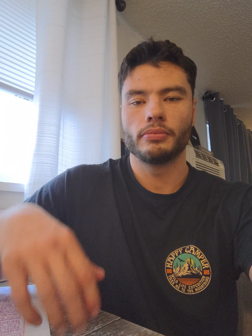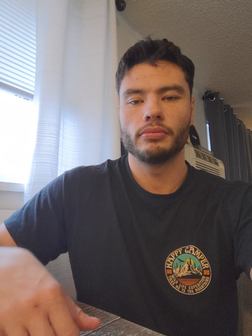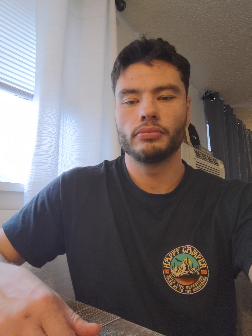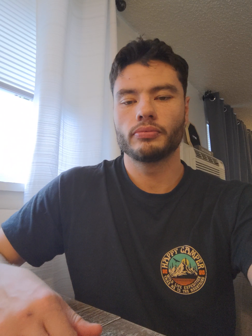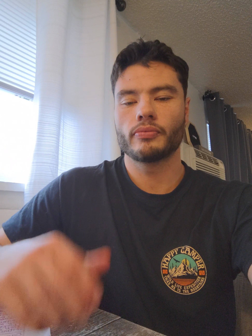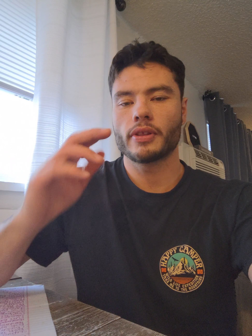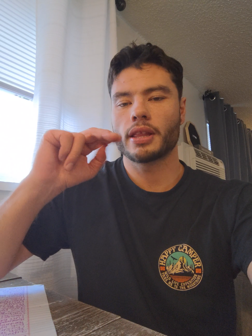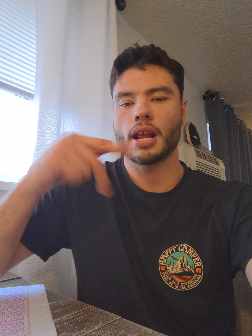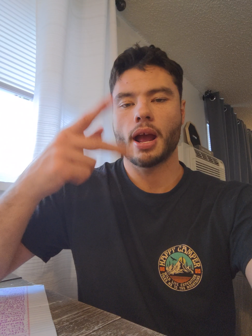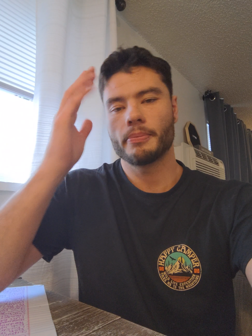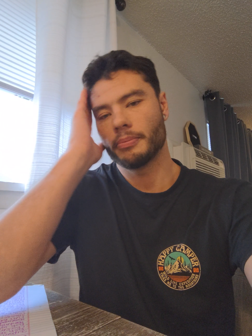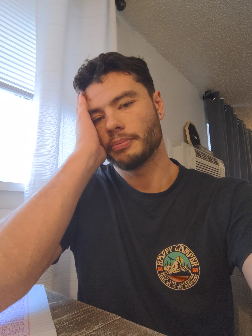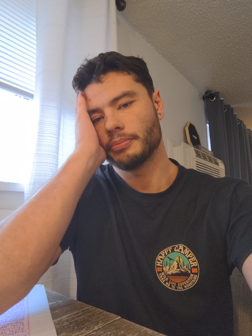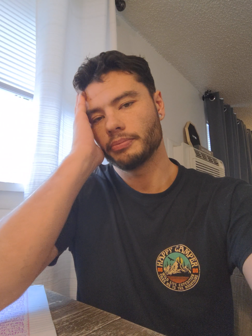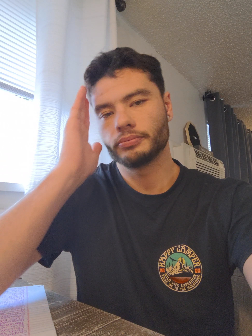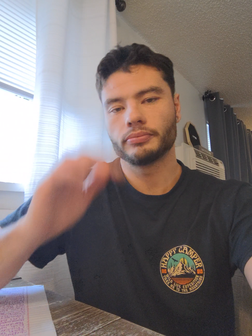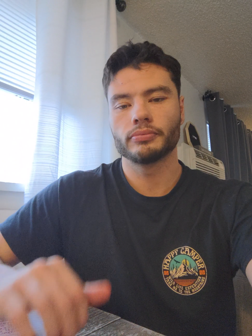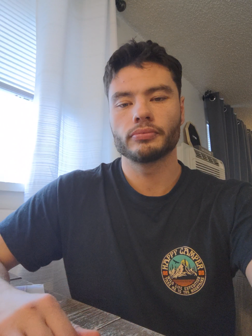nap